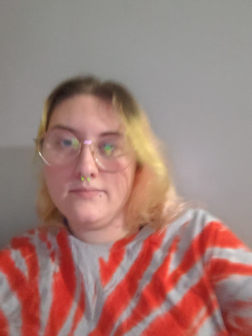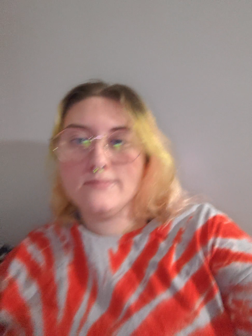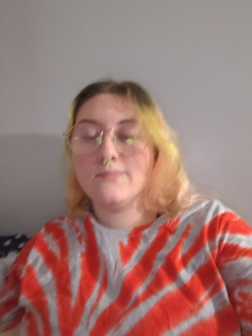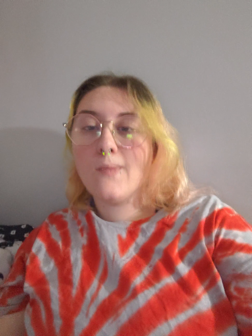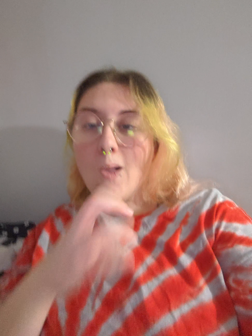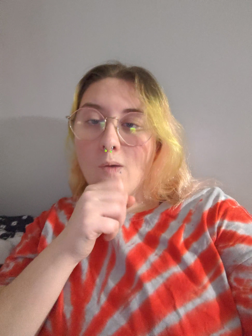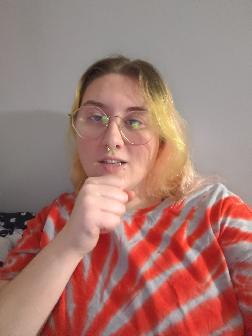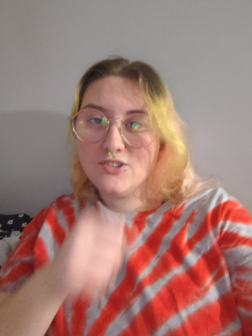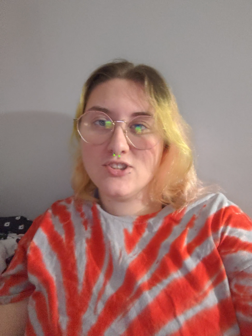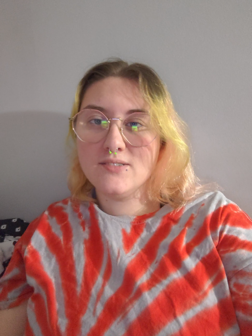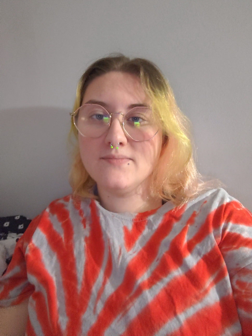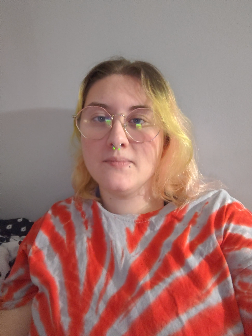orange